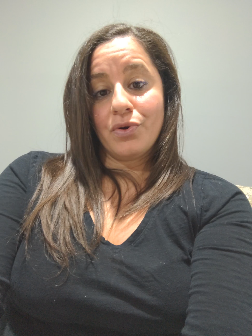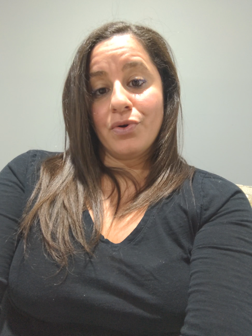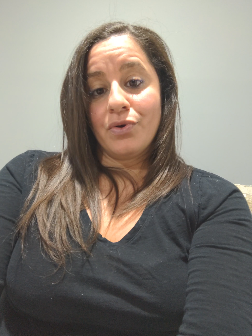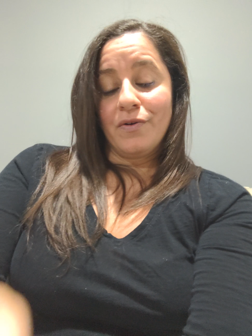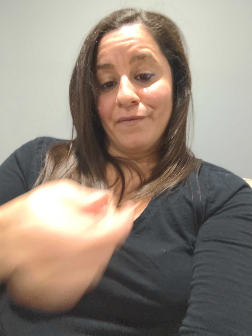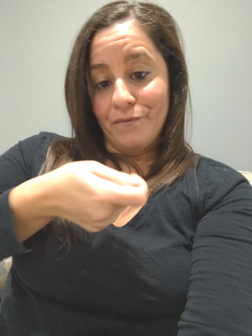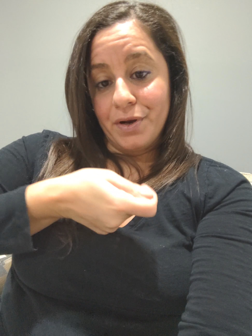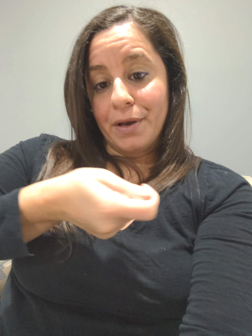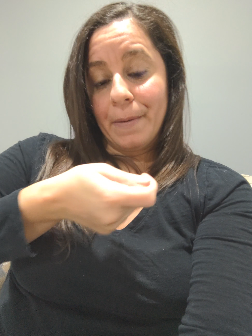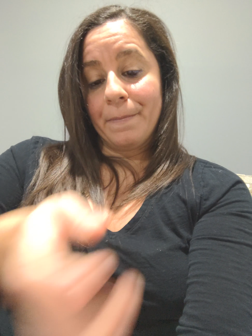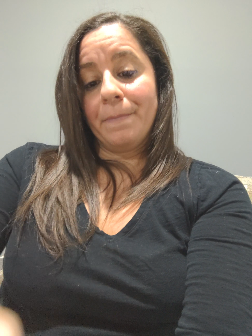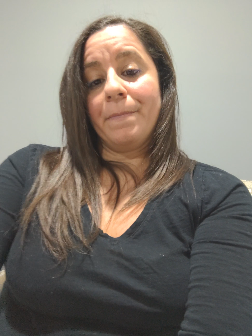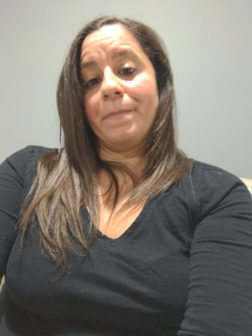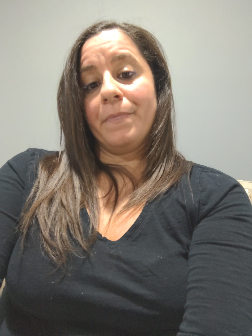vacuum